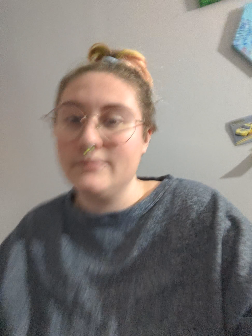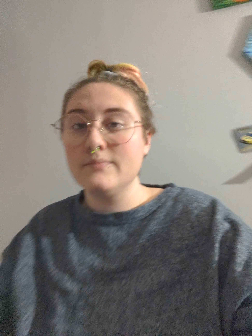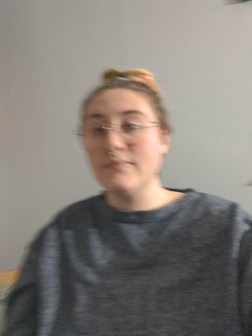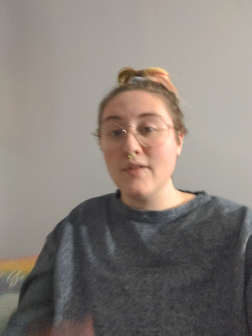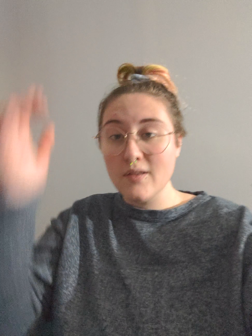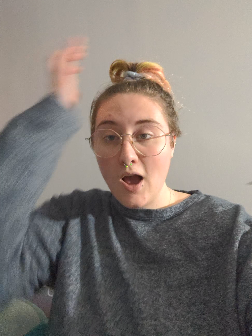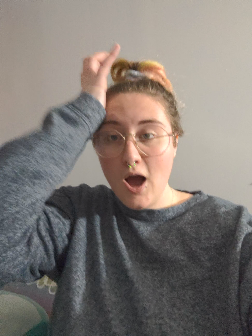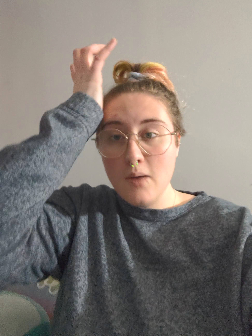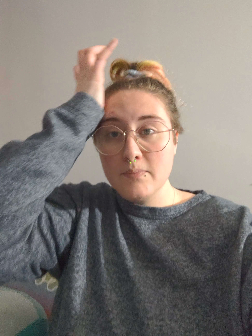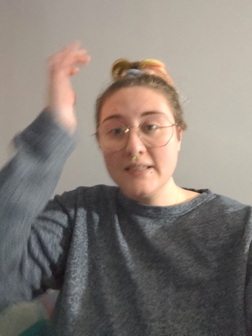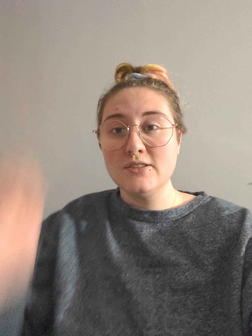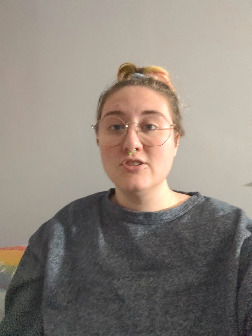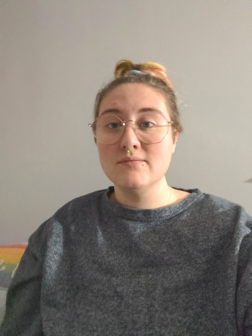garbage